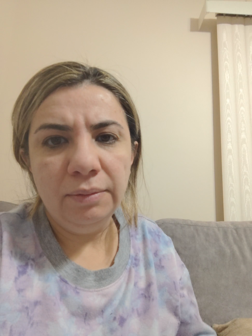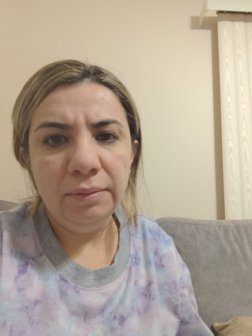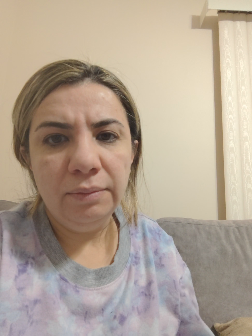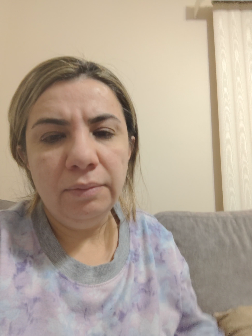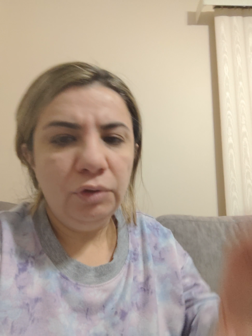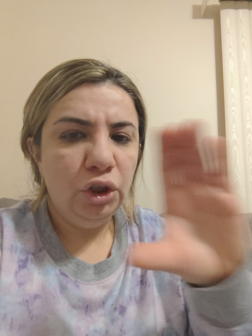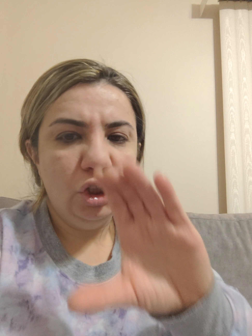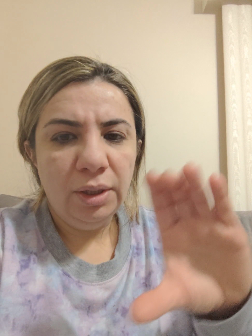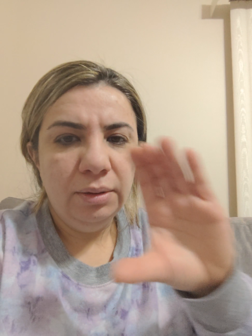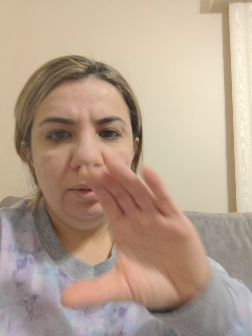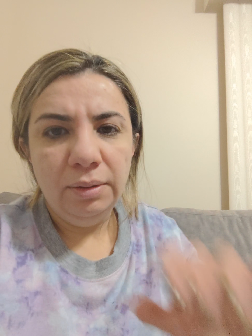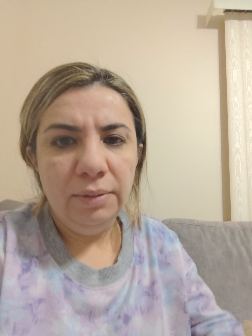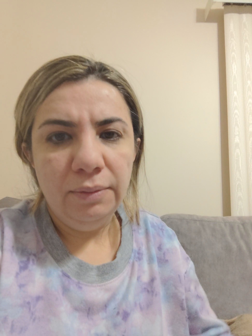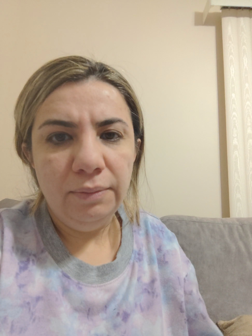chocolate